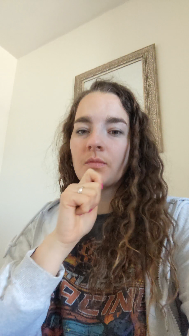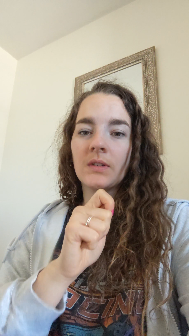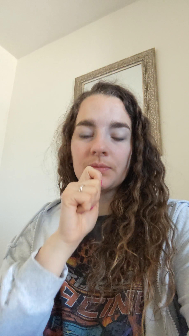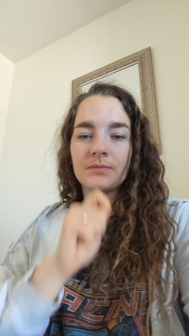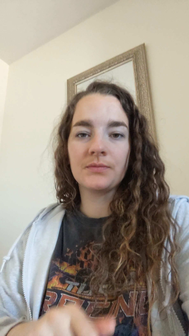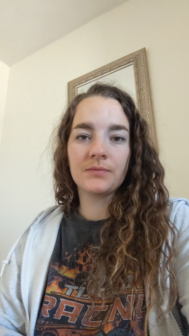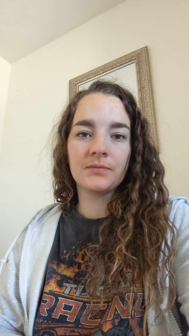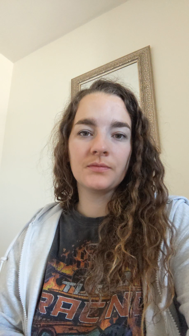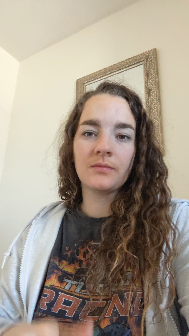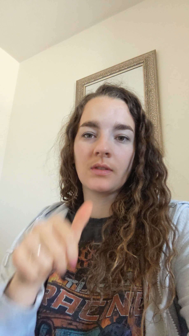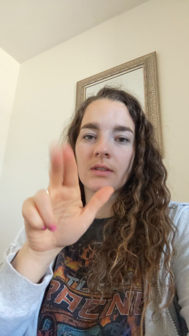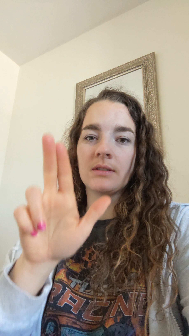lick